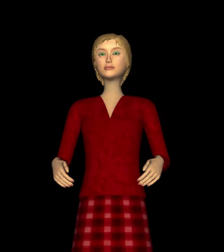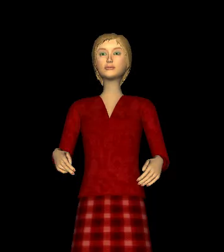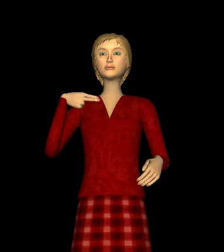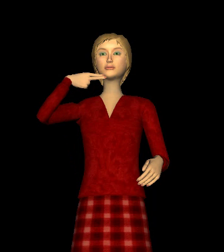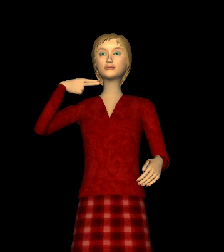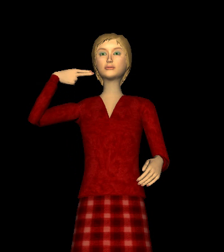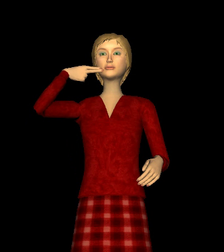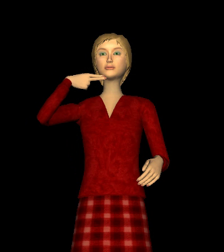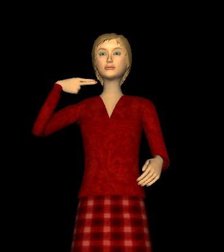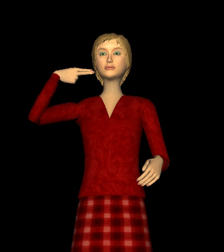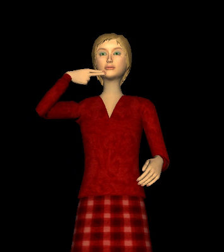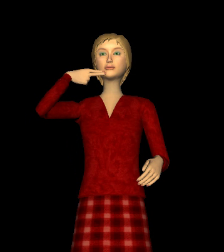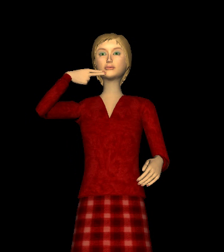نوفمبر